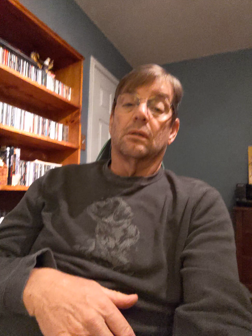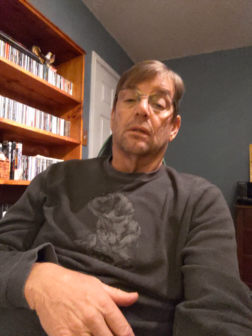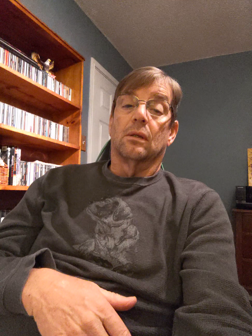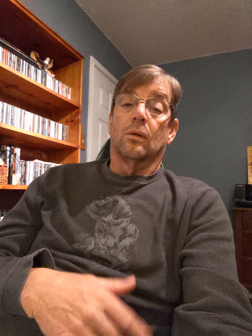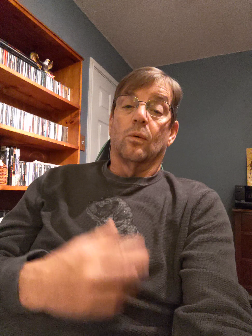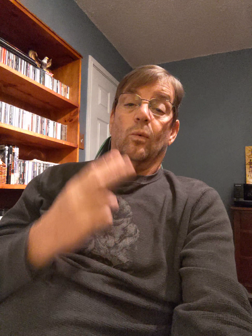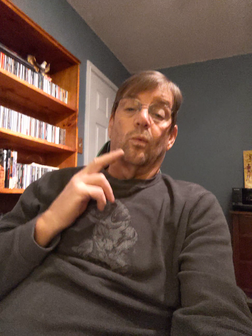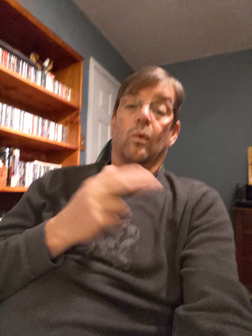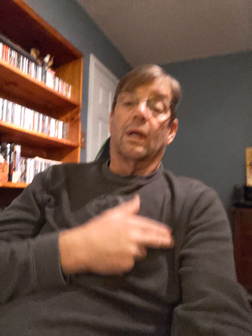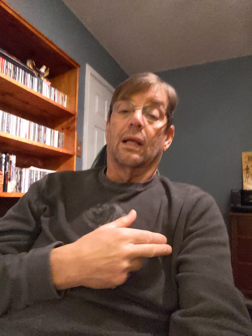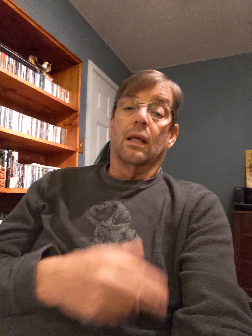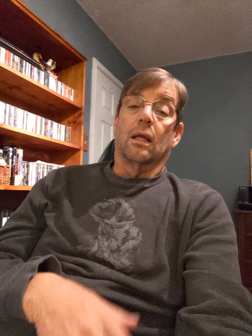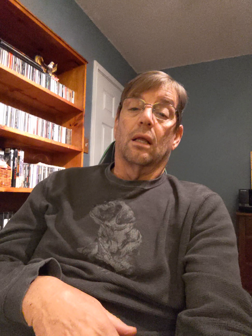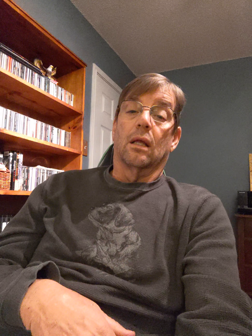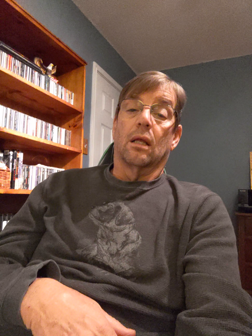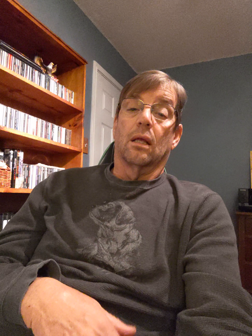we